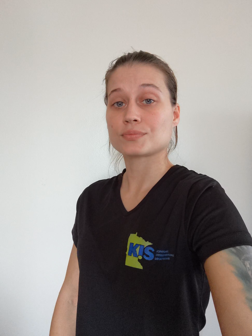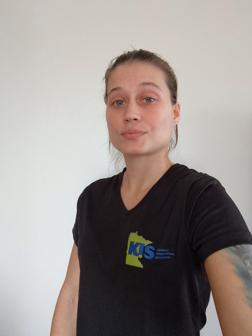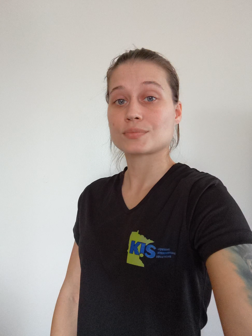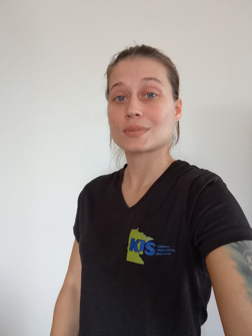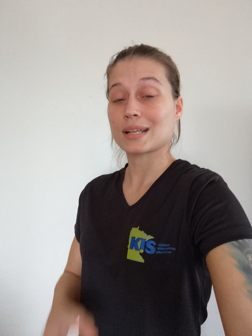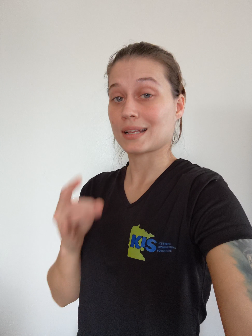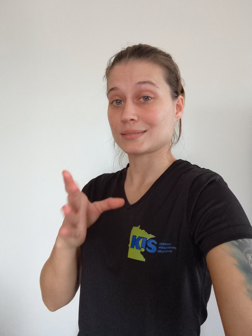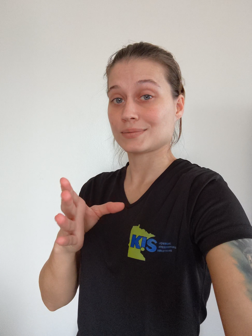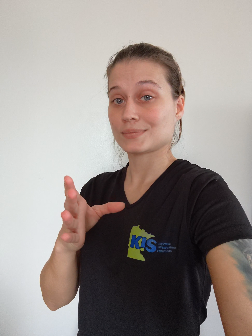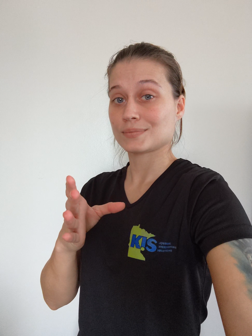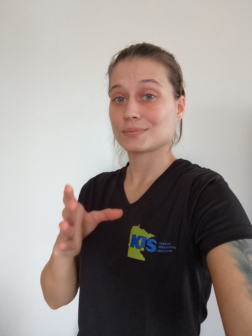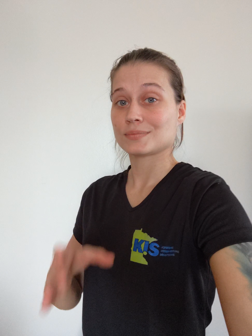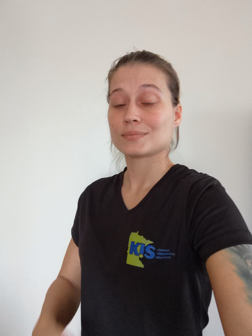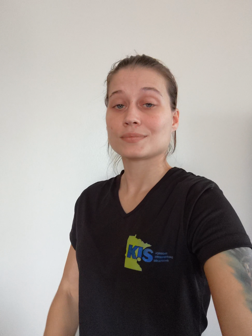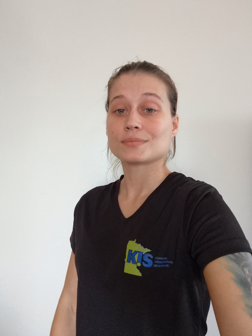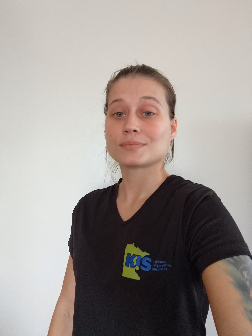hate